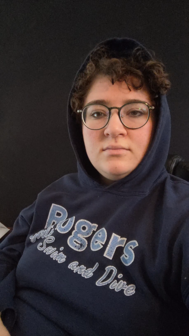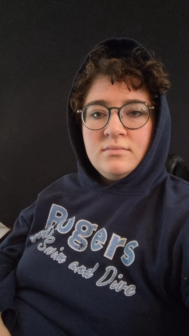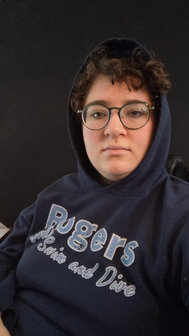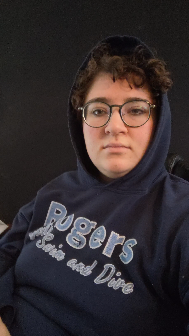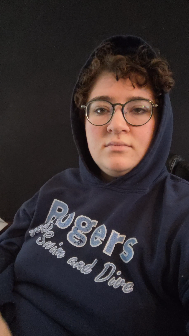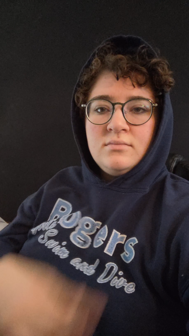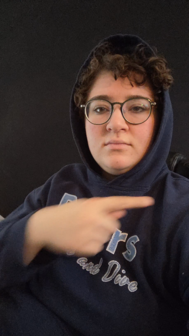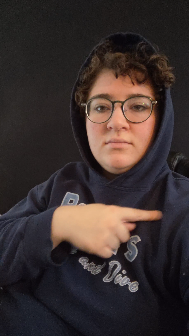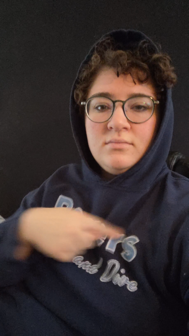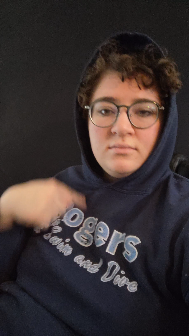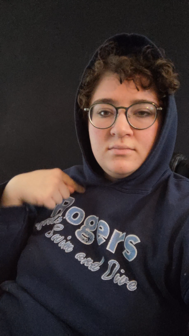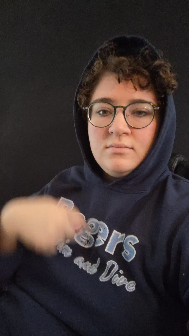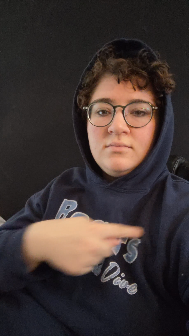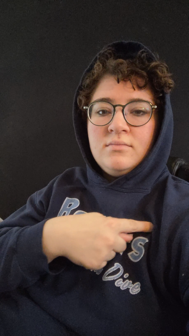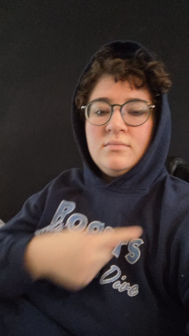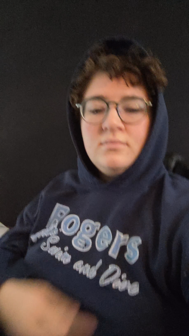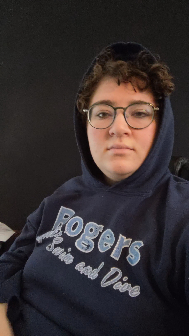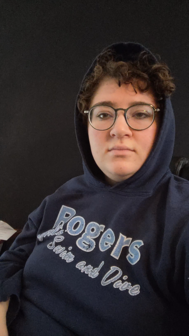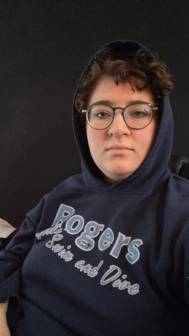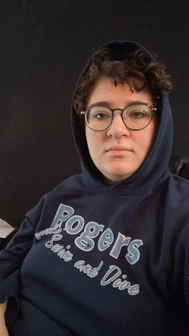bib